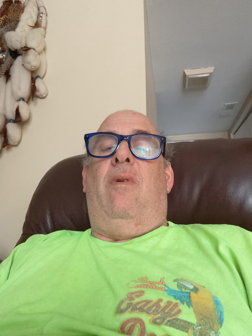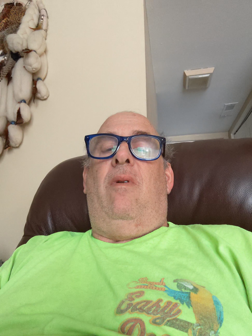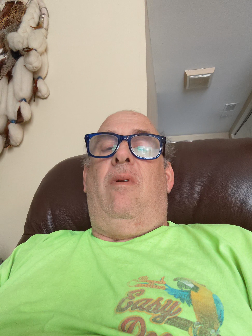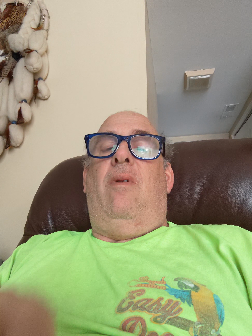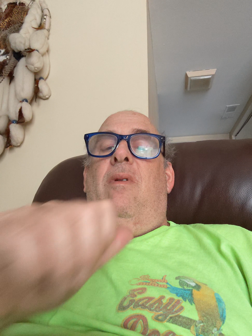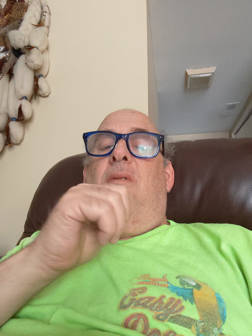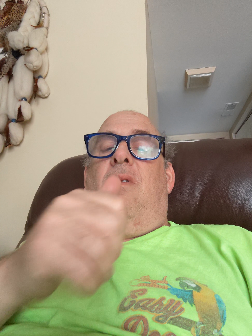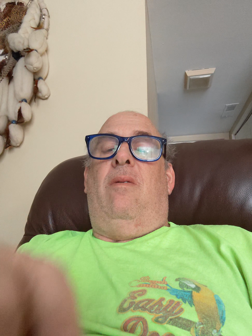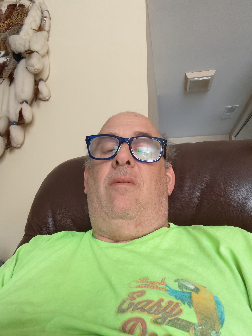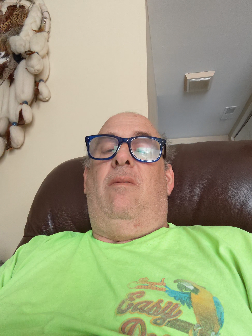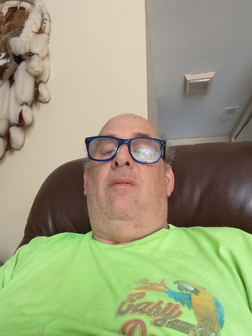not